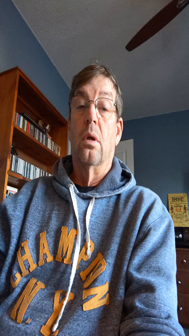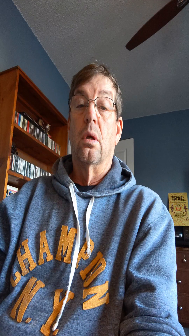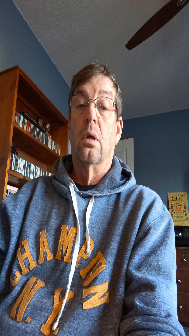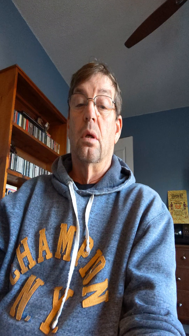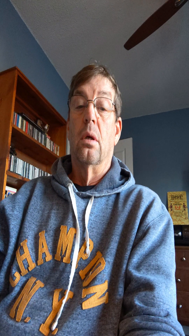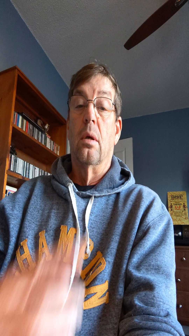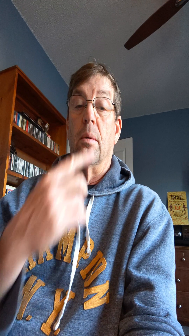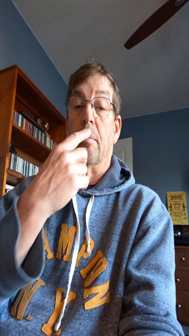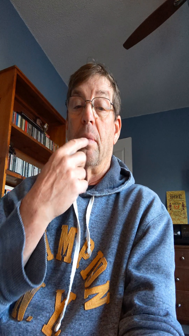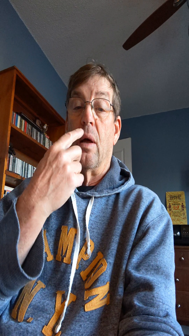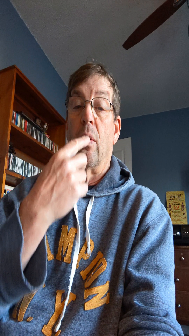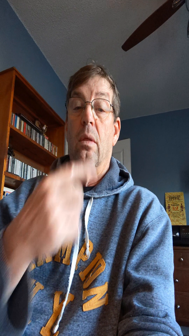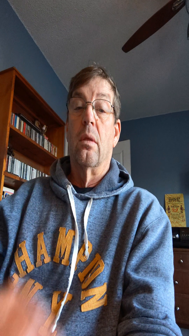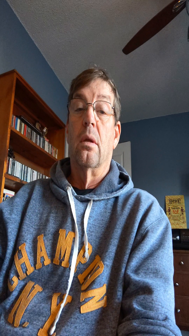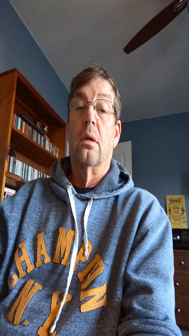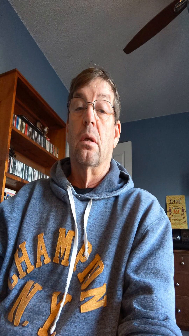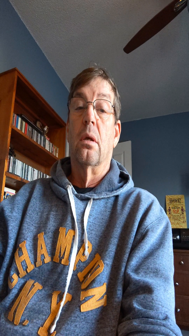mouth